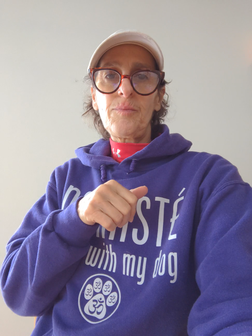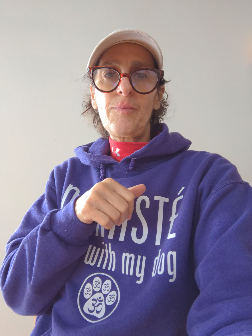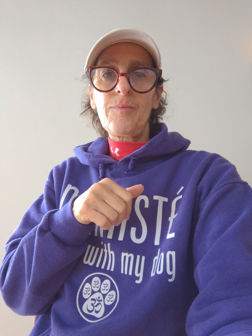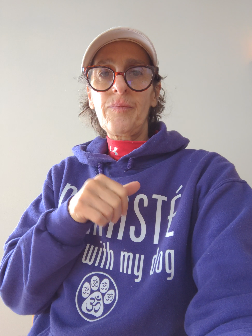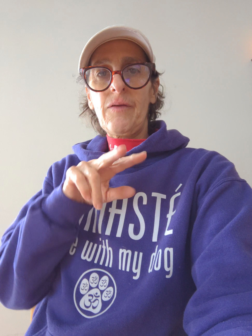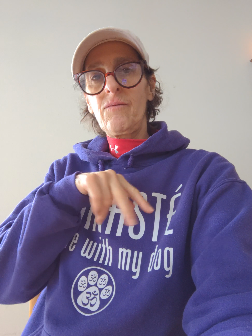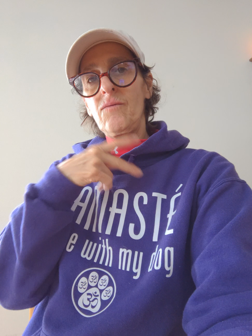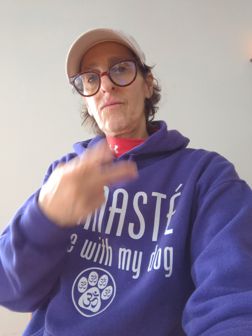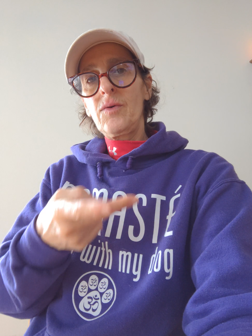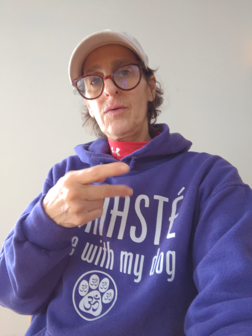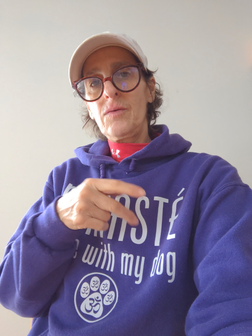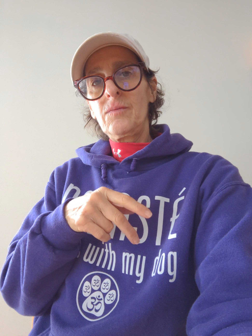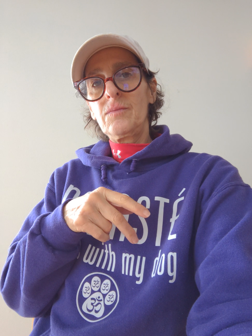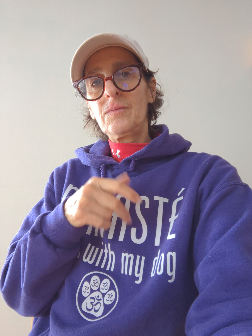fall